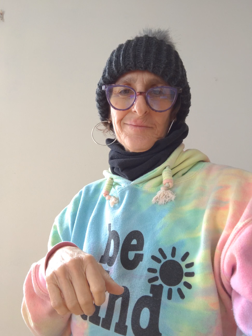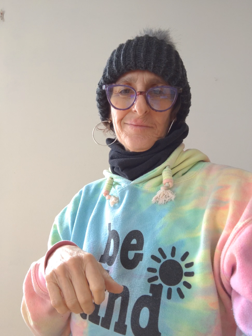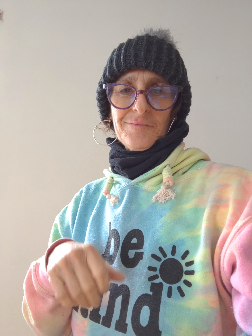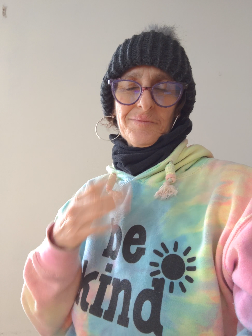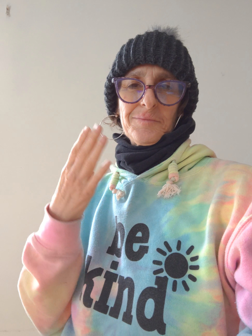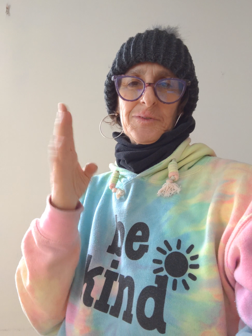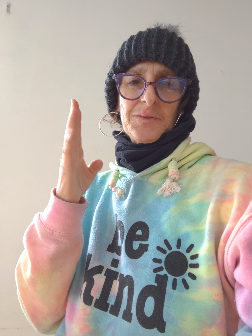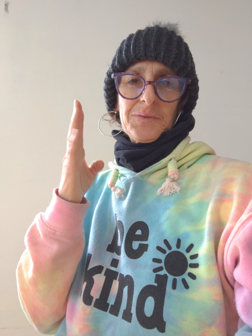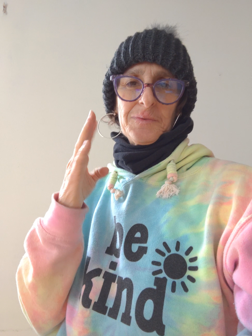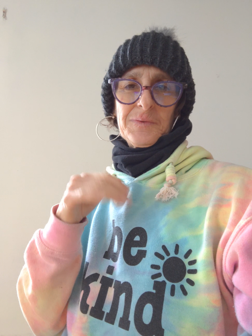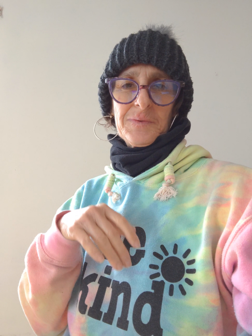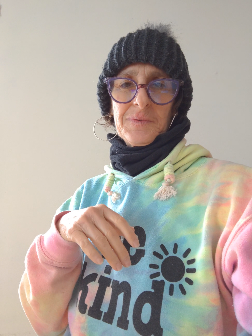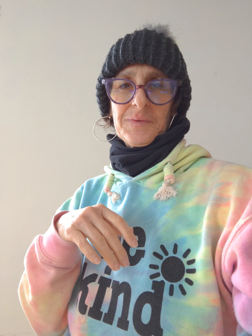blue